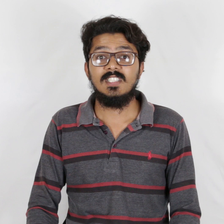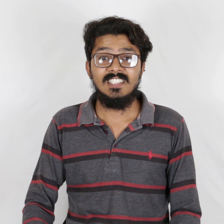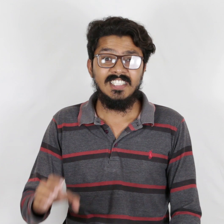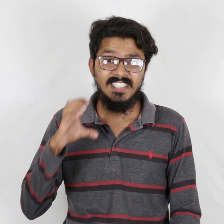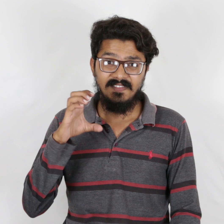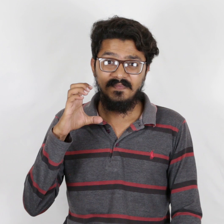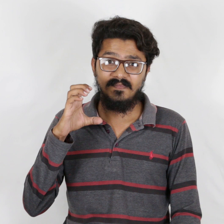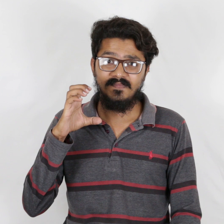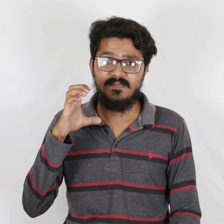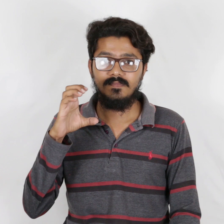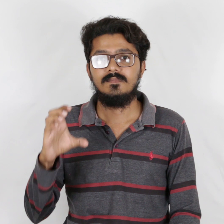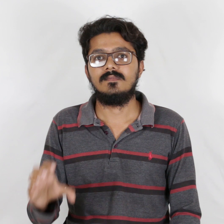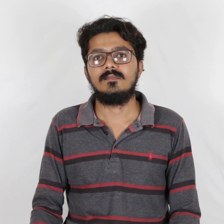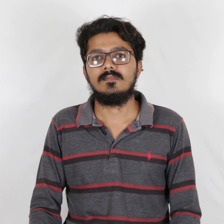stiff